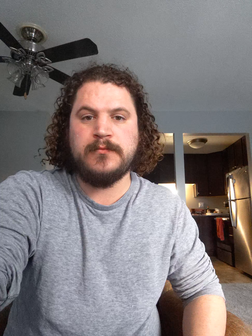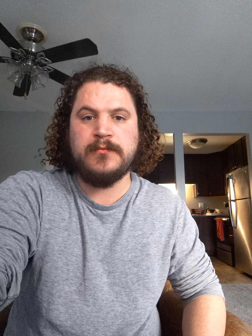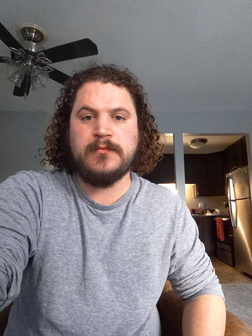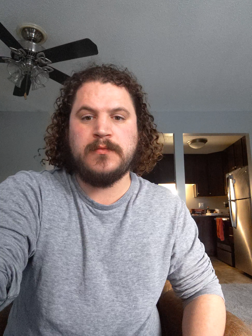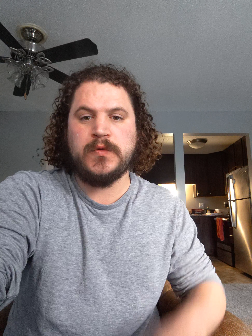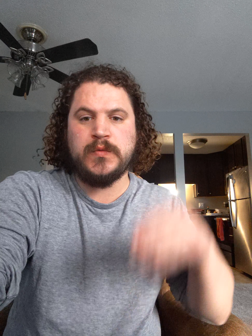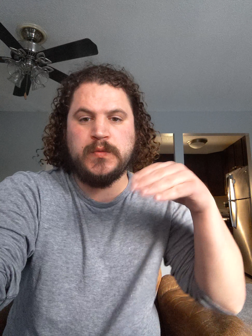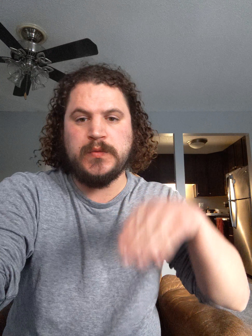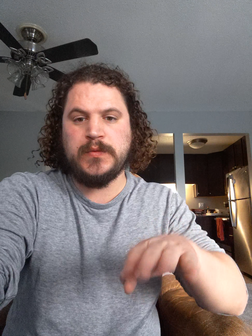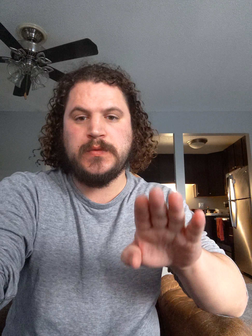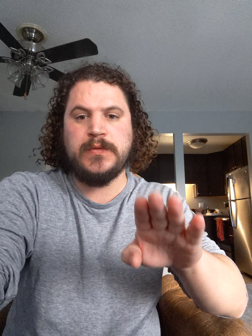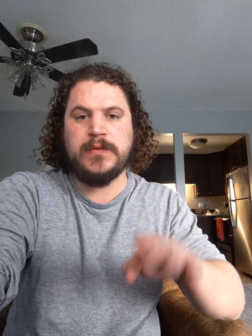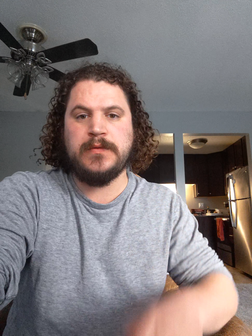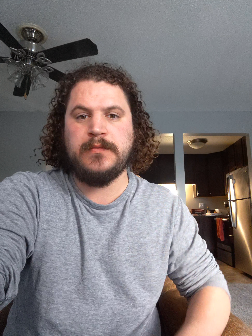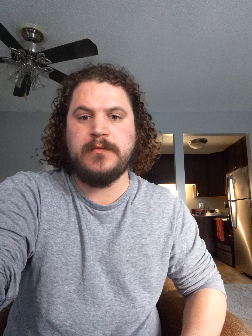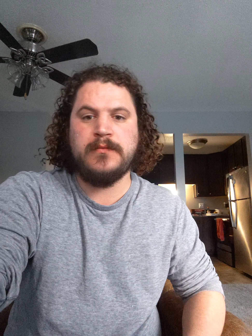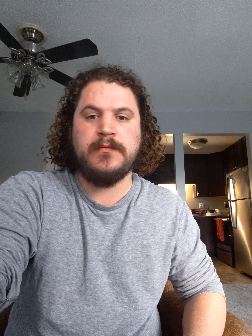into